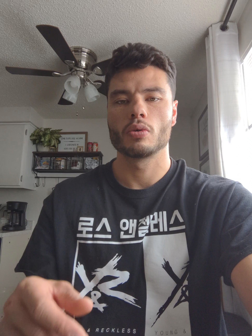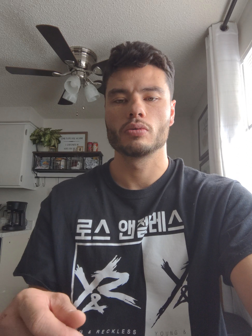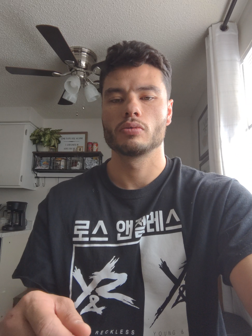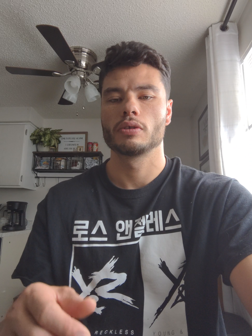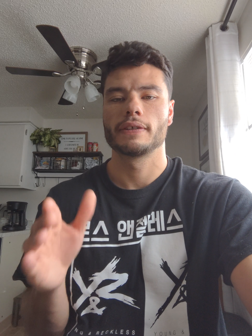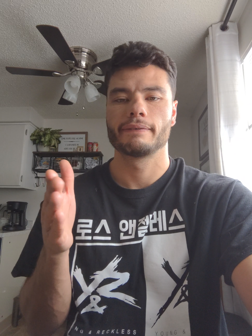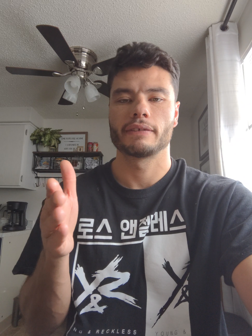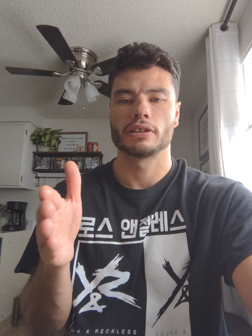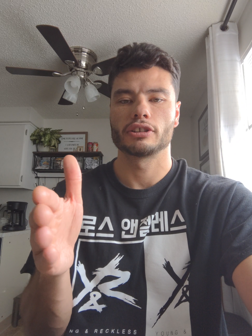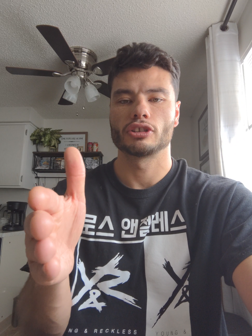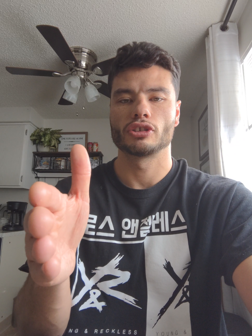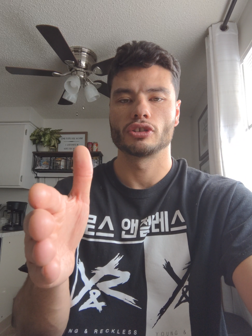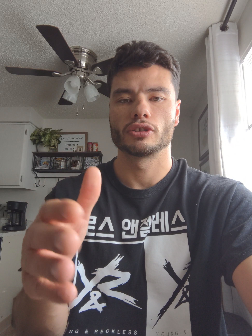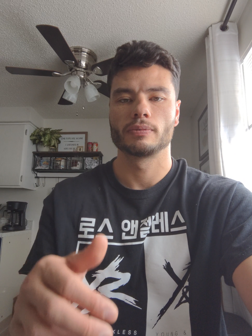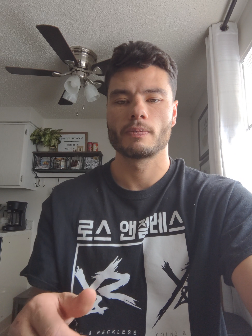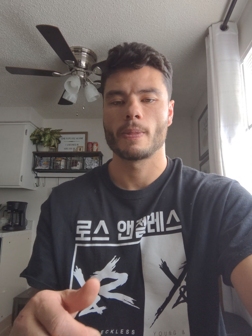fish